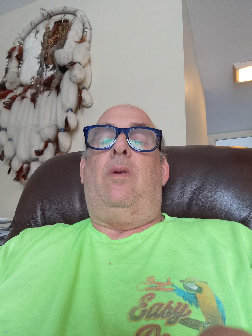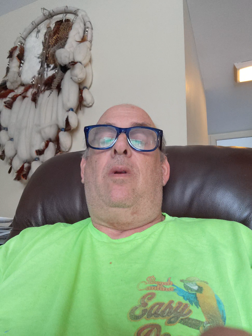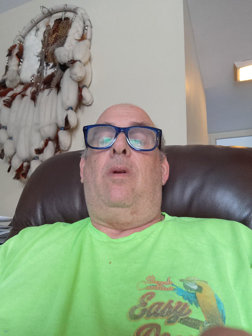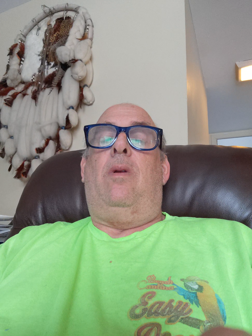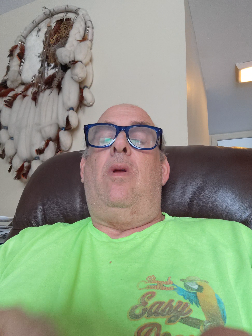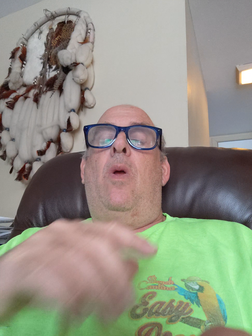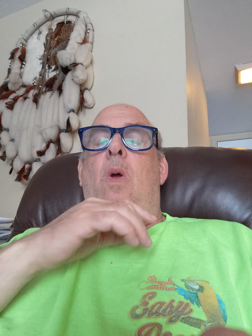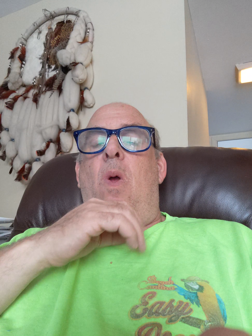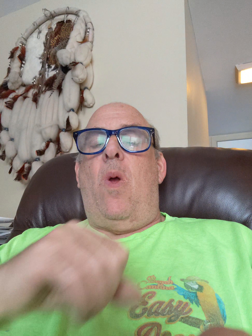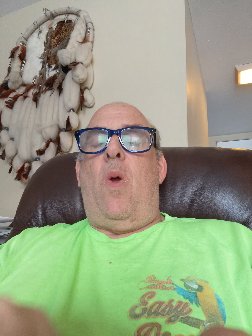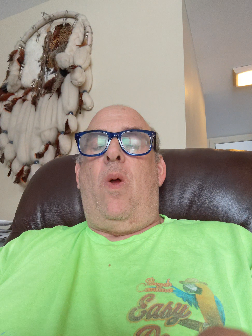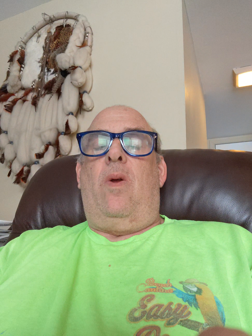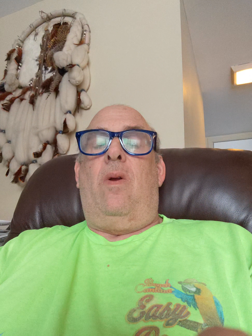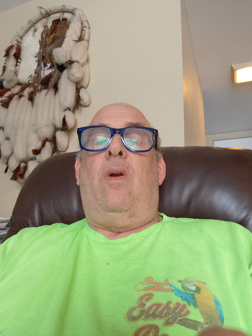old